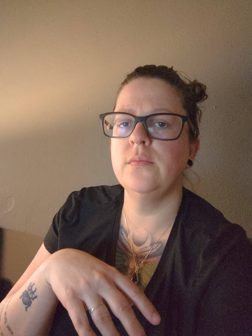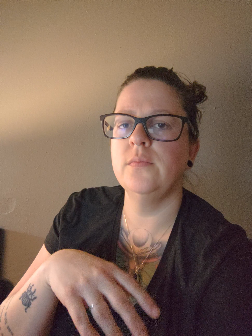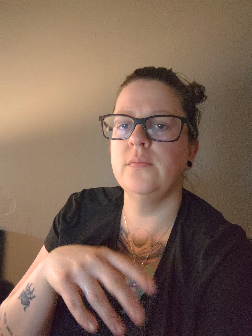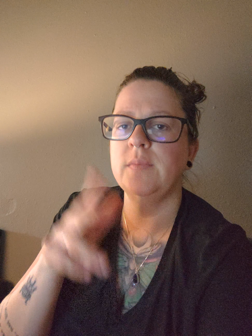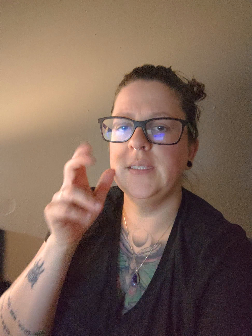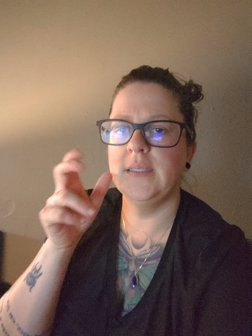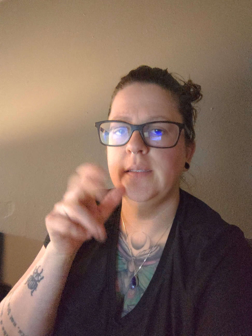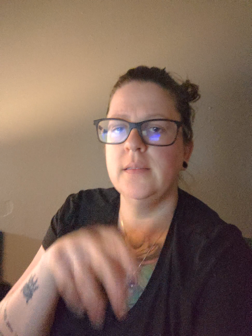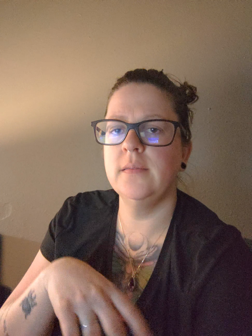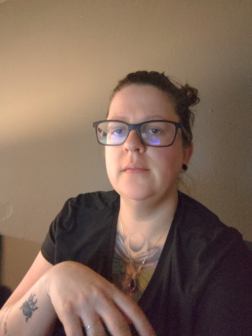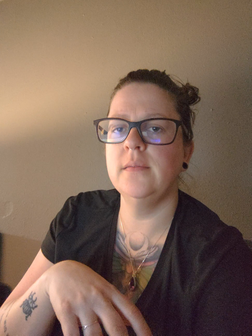listen